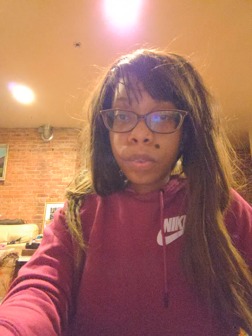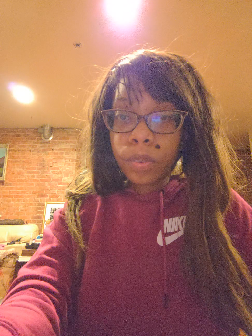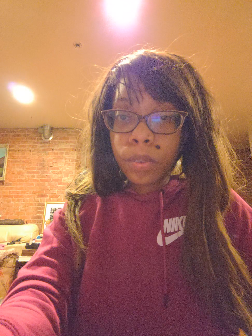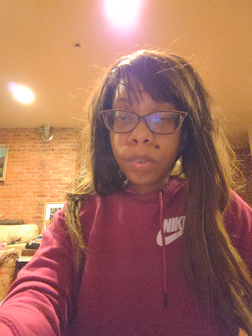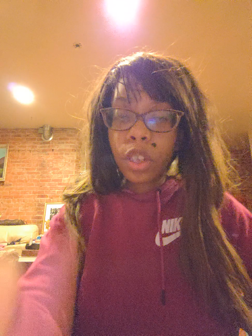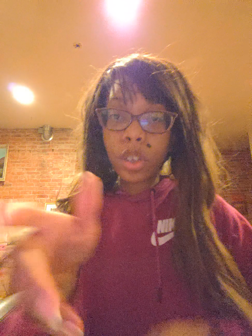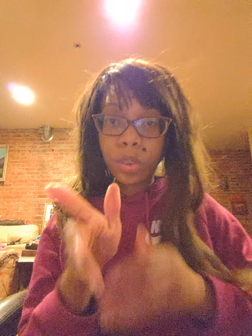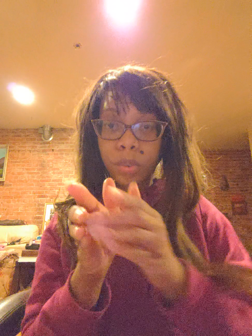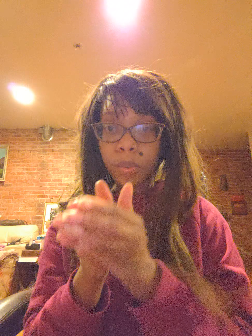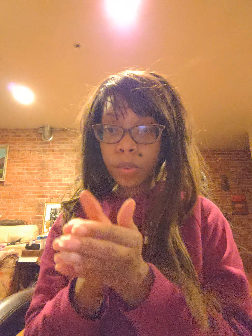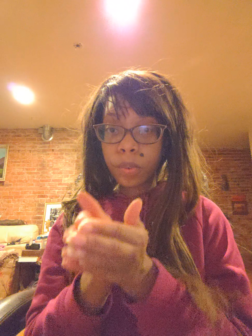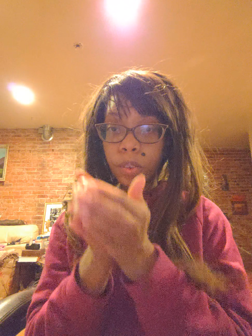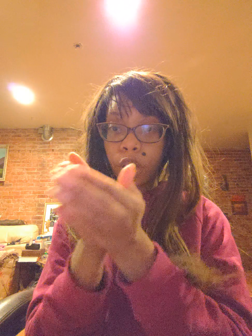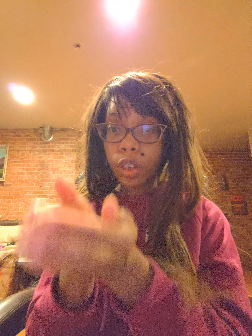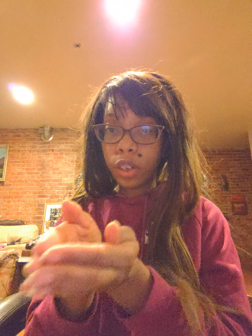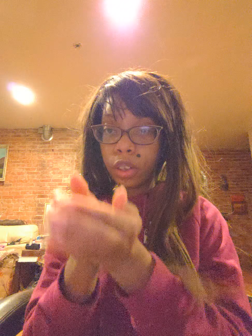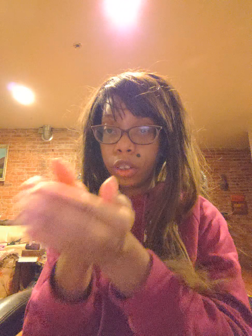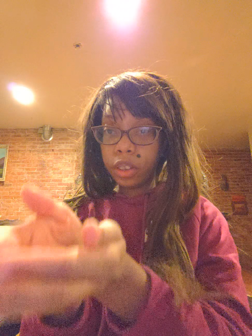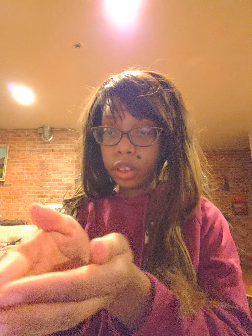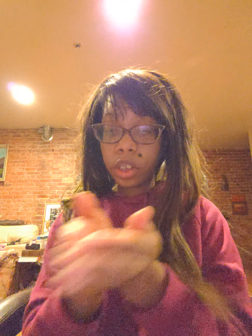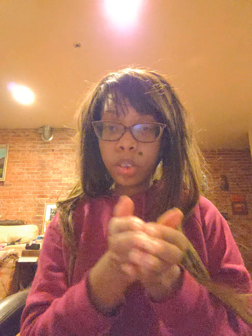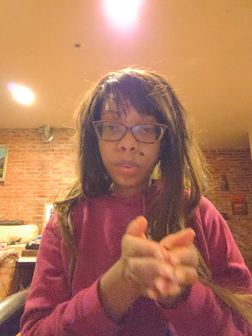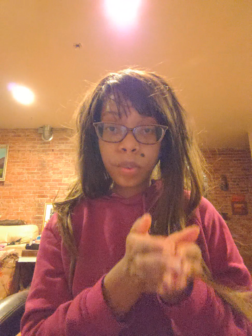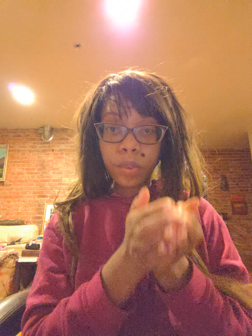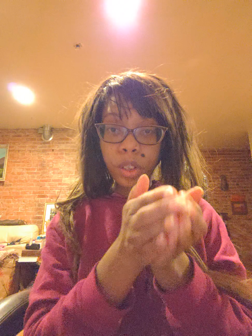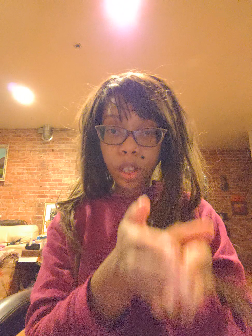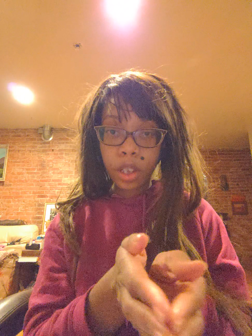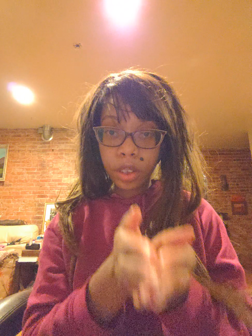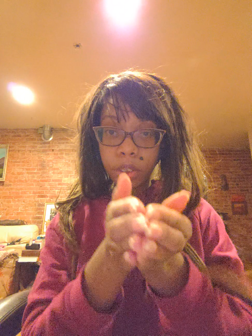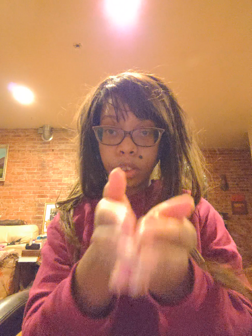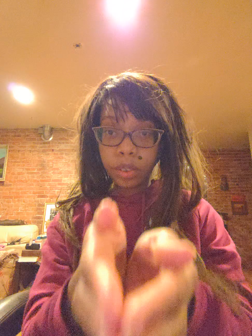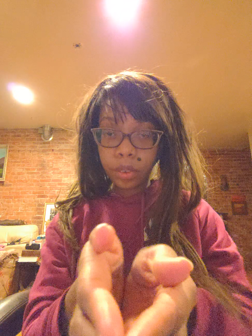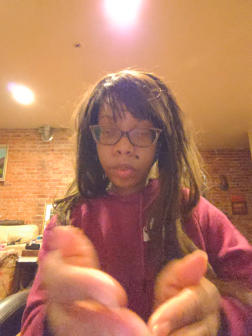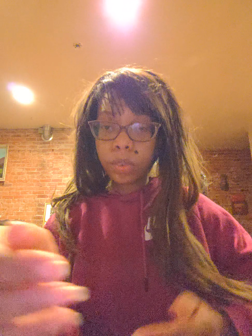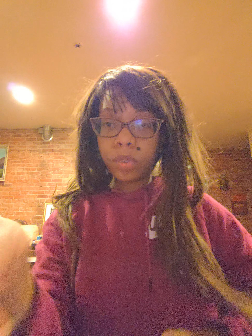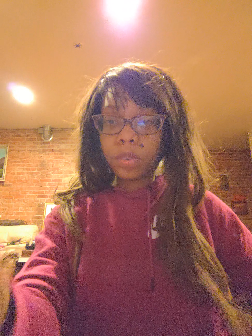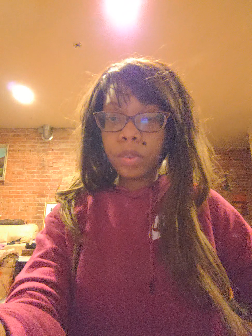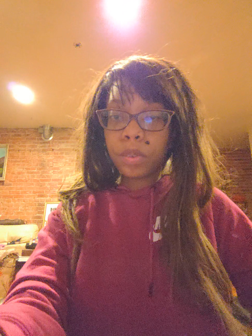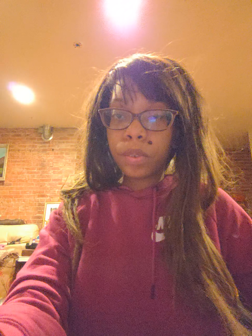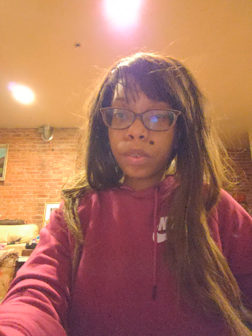boat